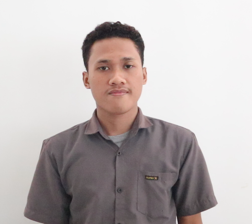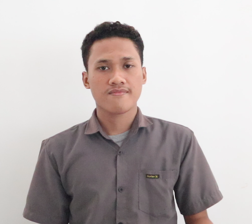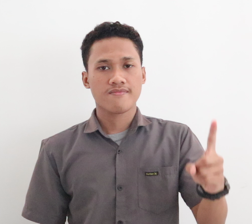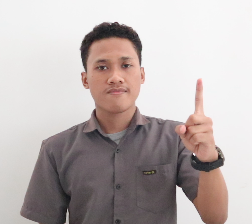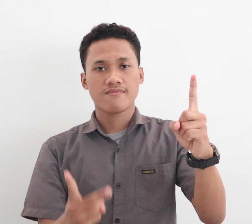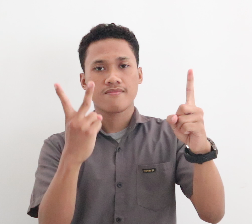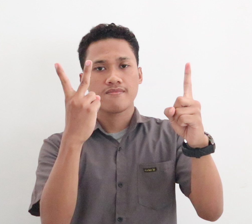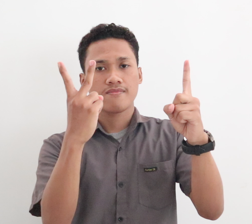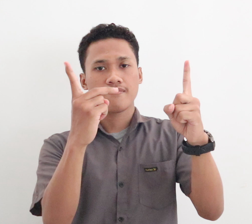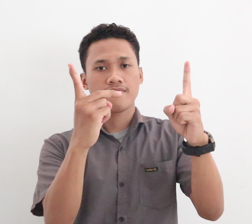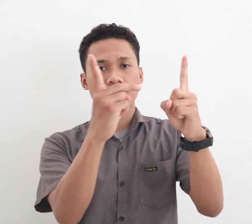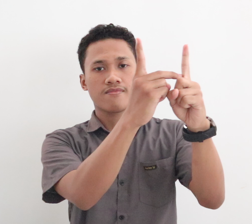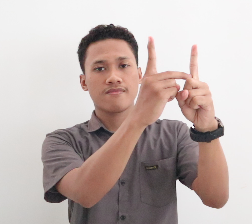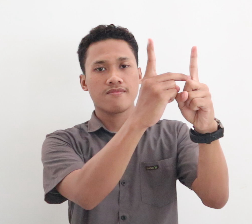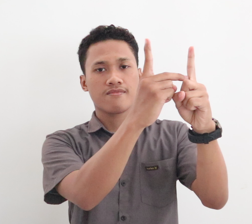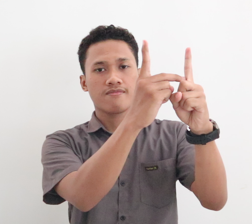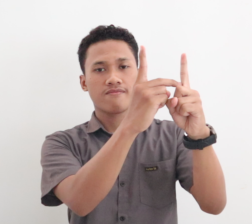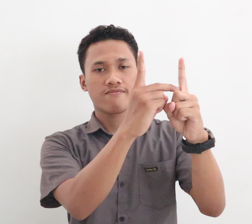H